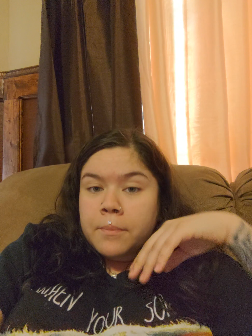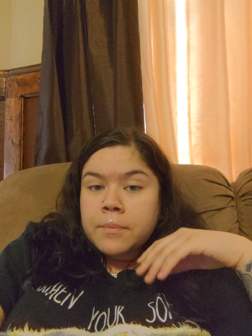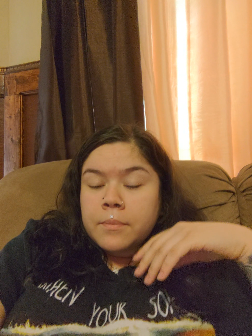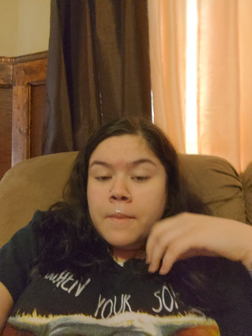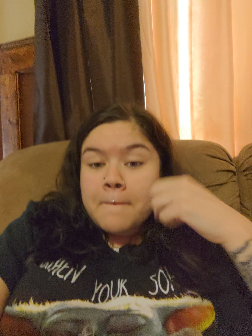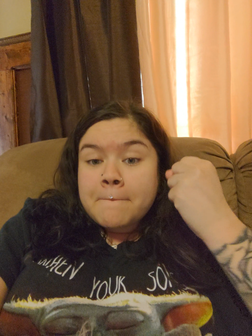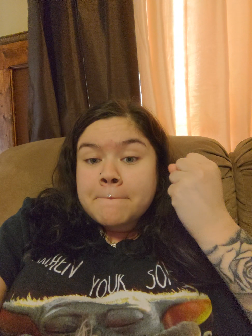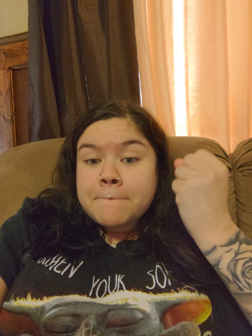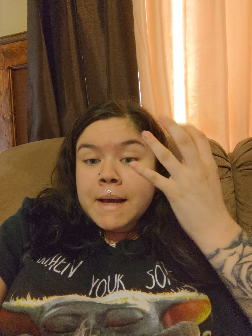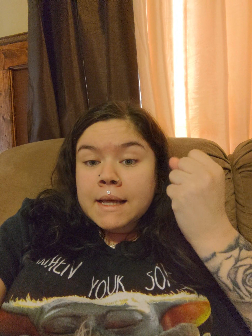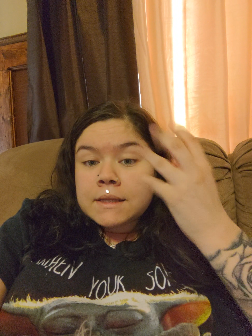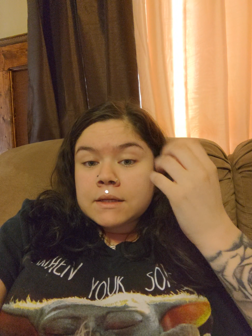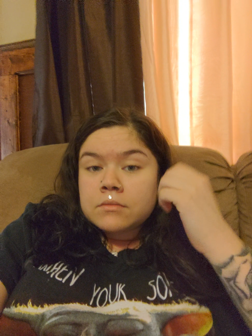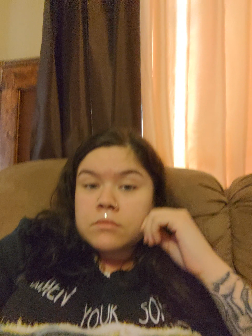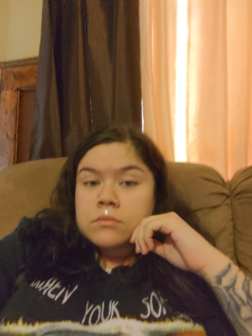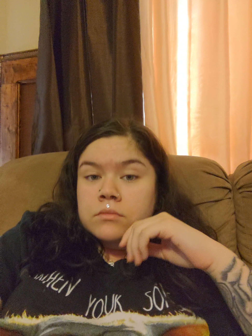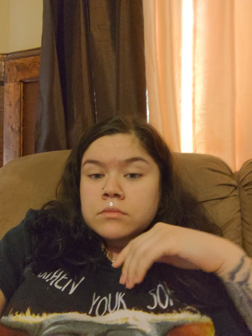many